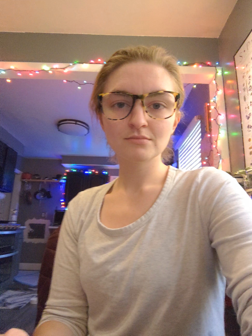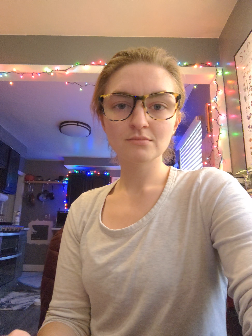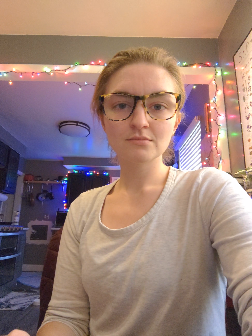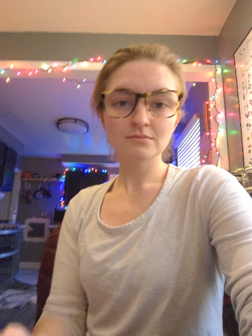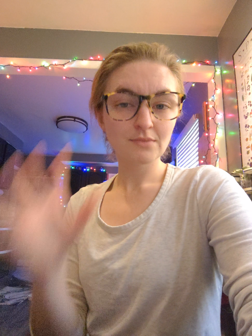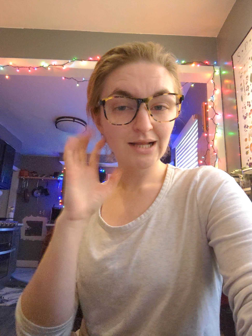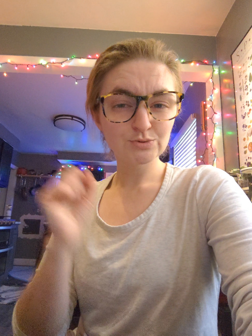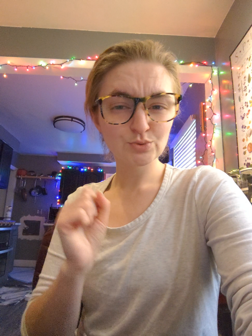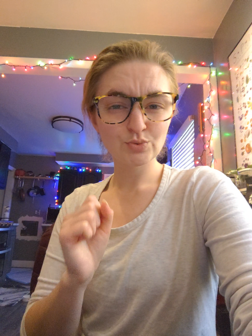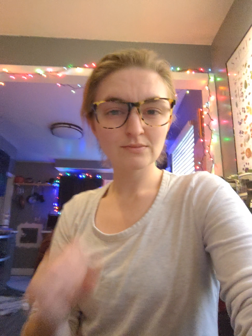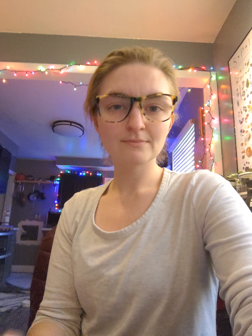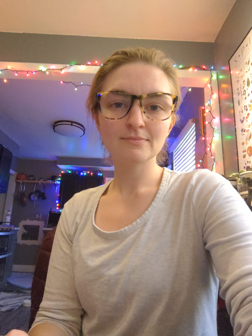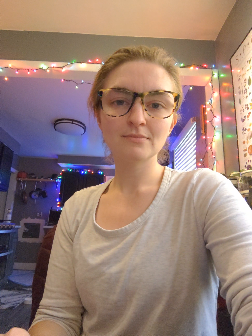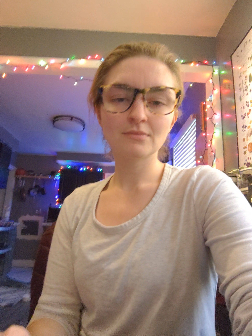loud